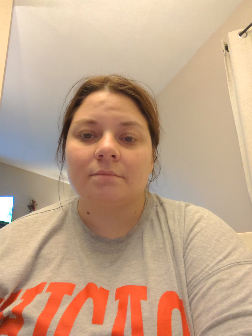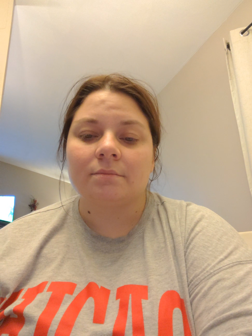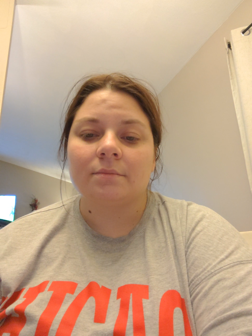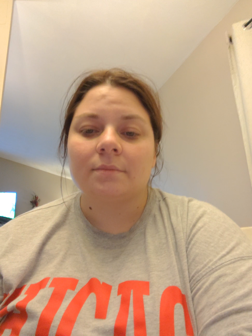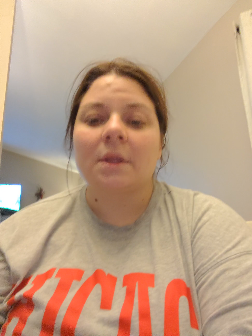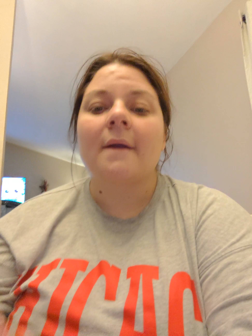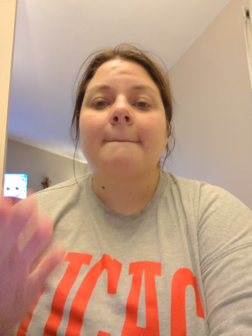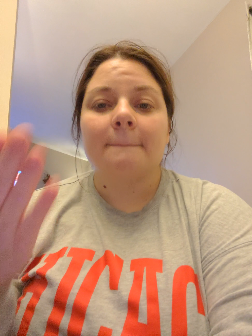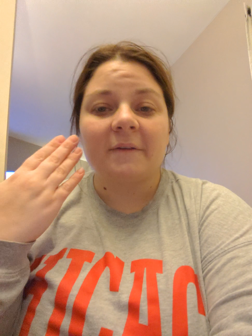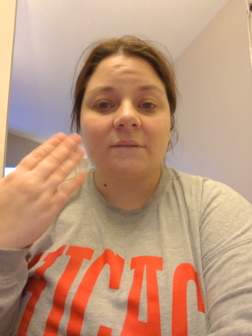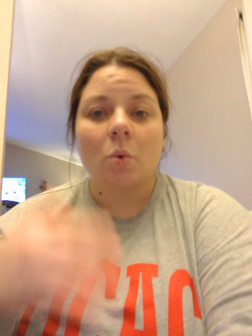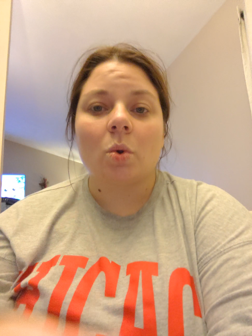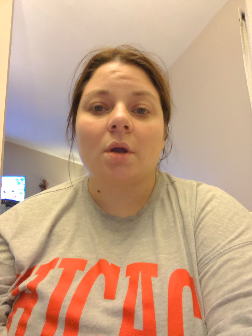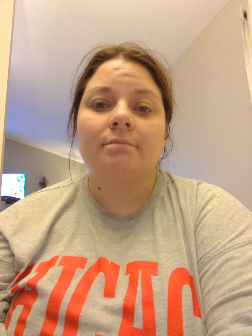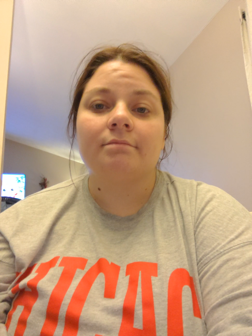before